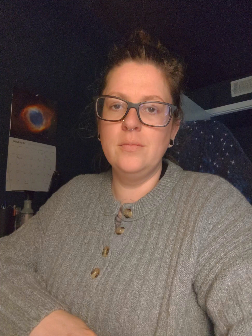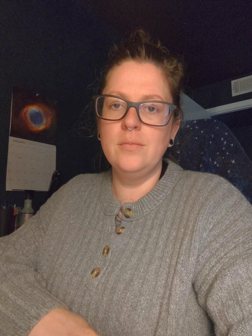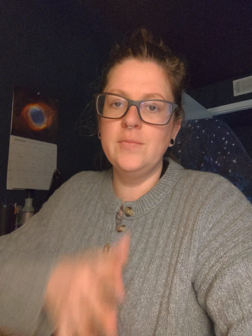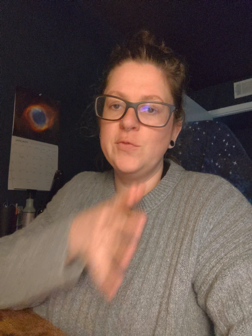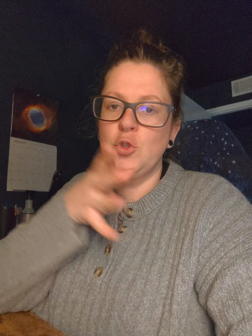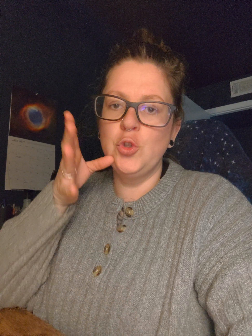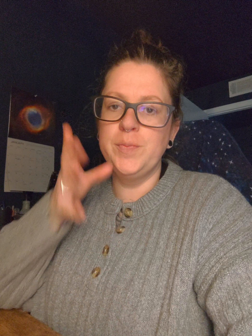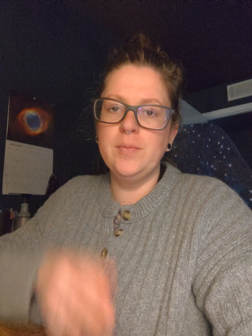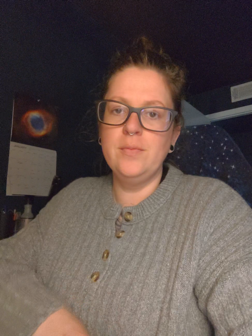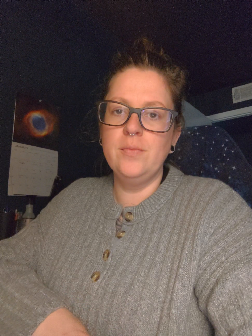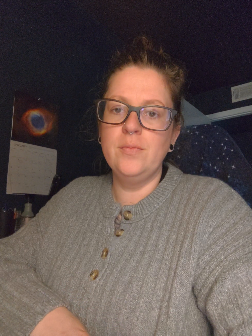farm